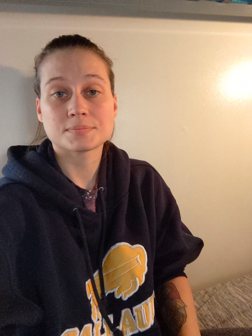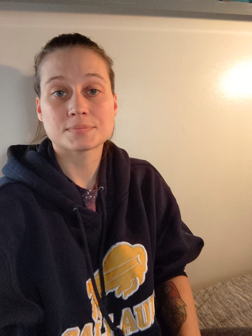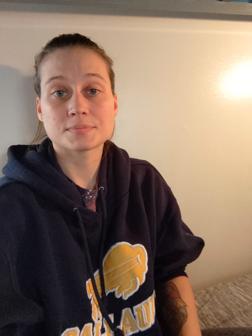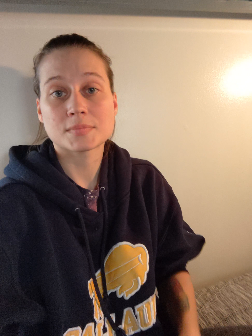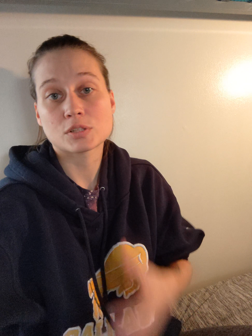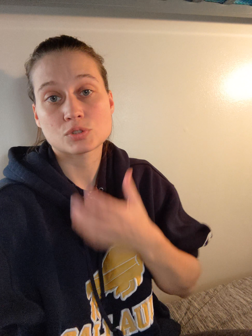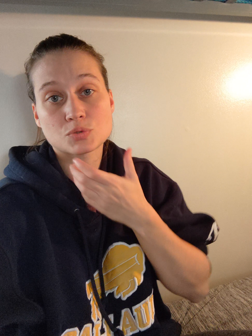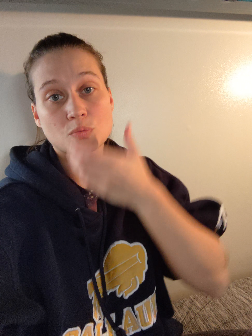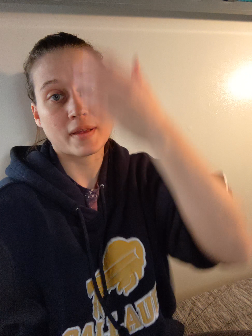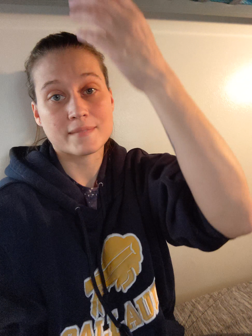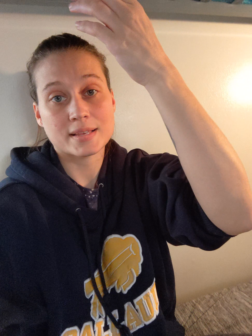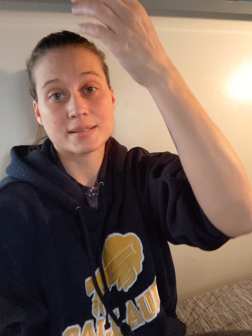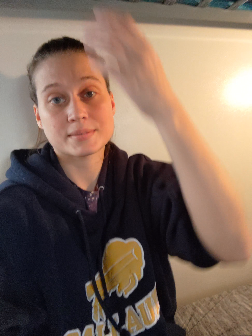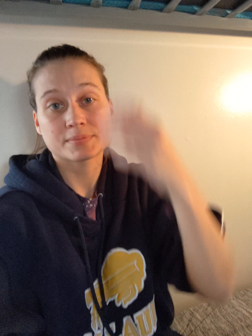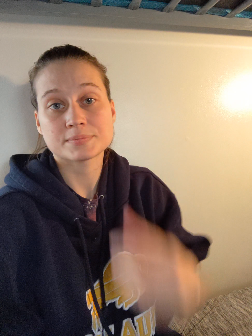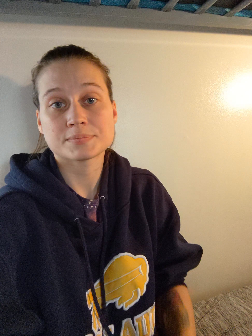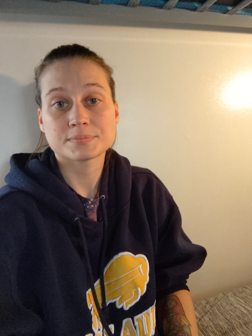giraffe